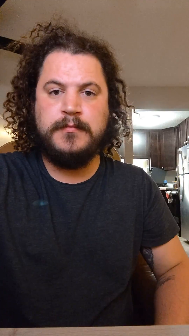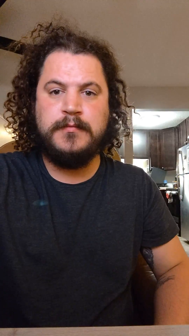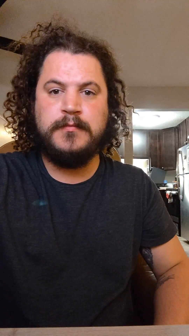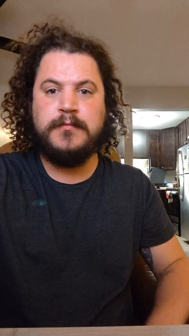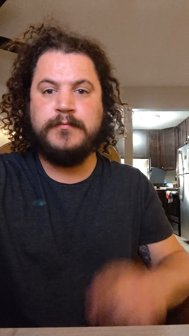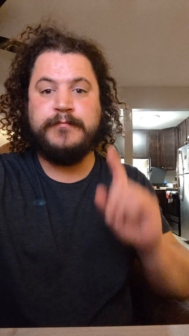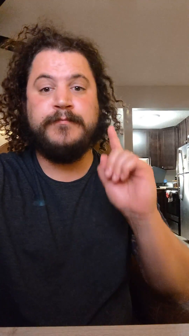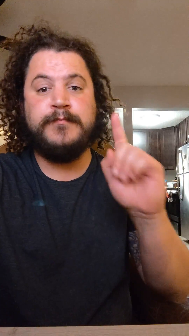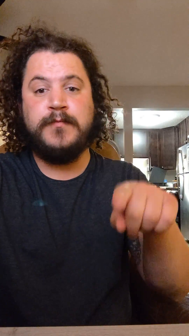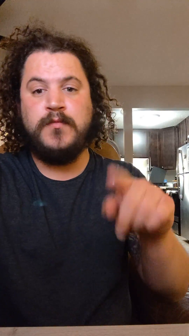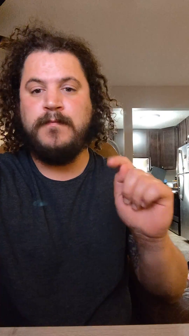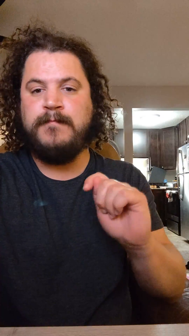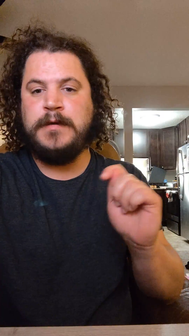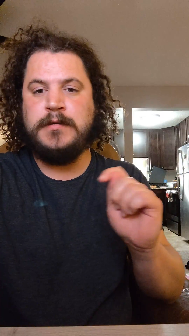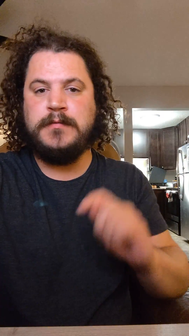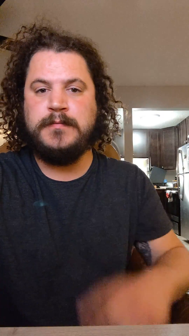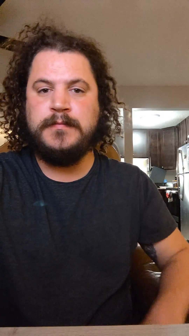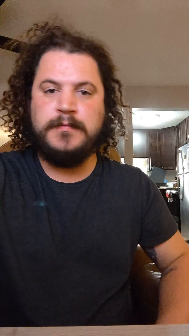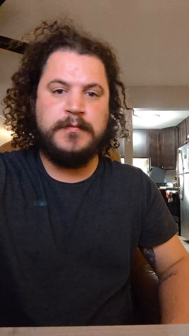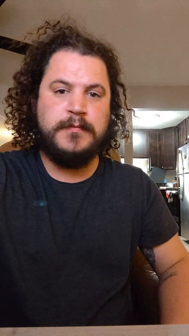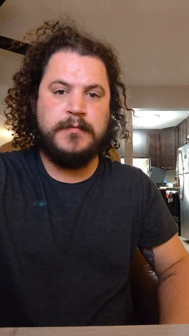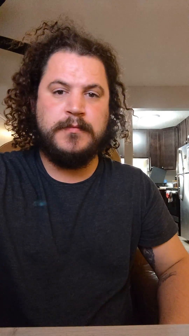go potty